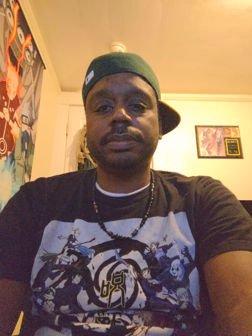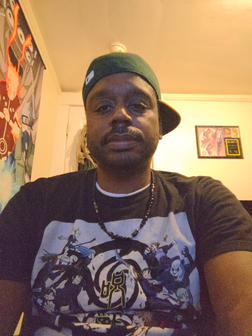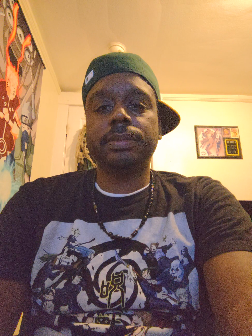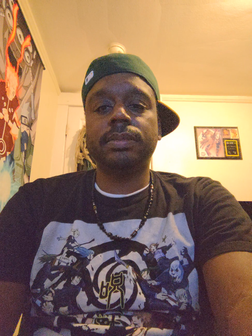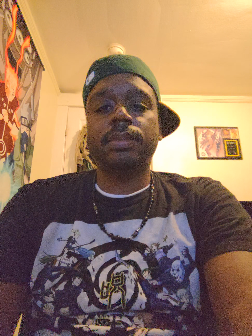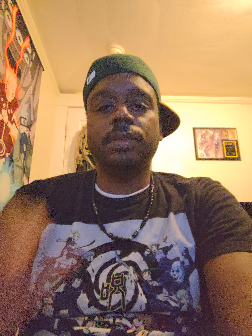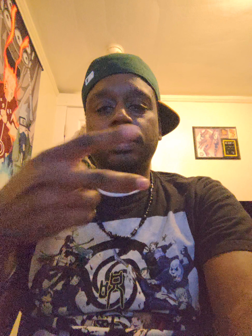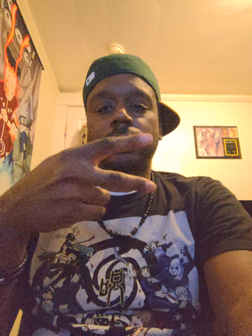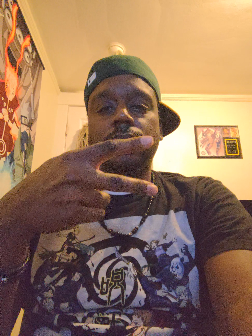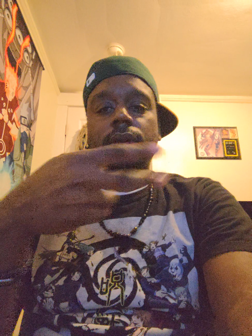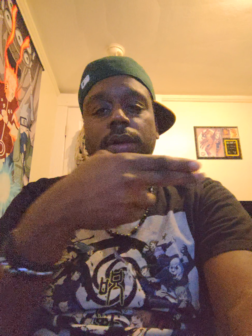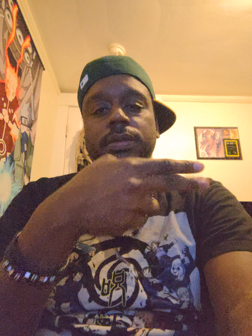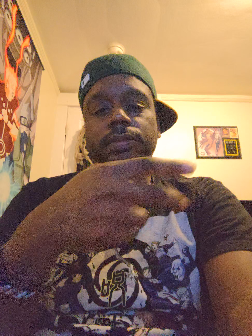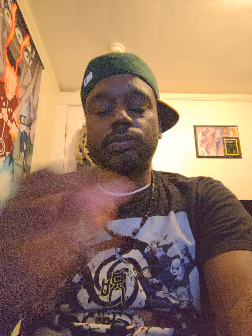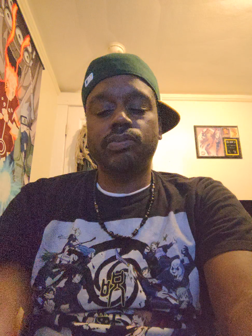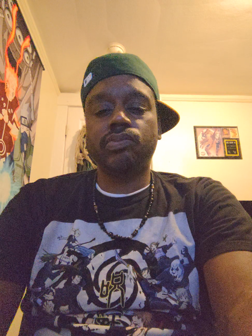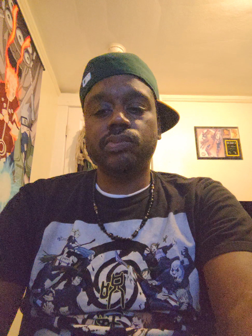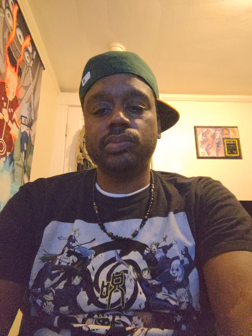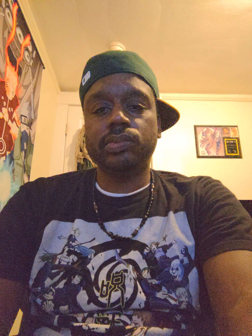cut